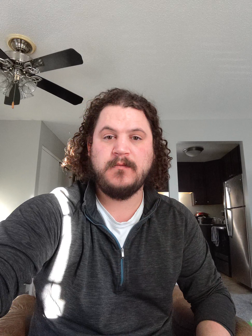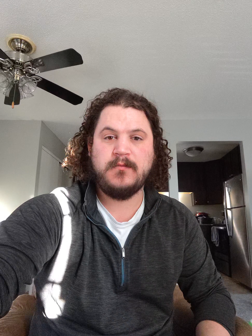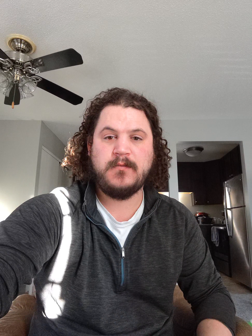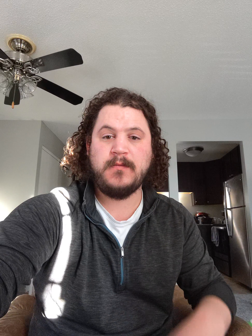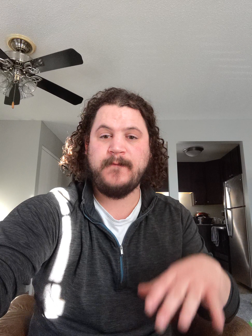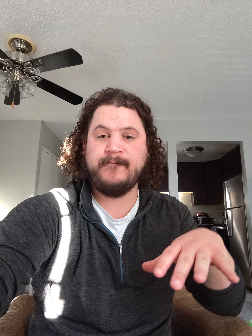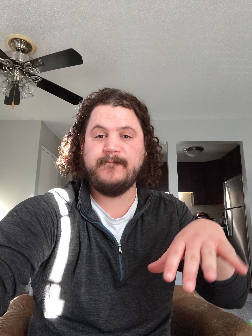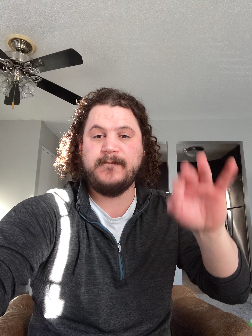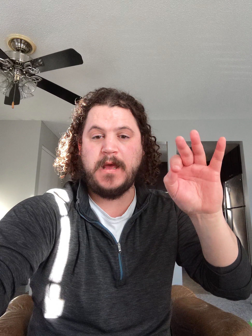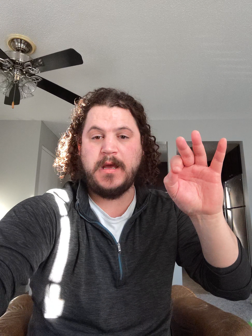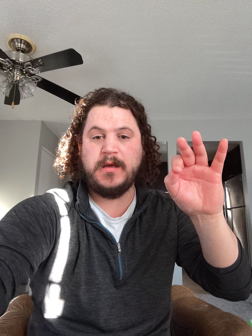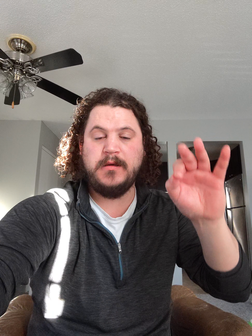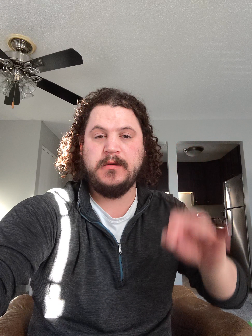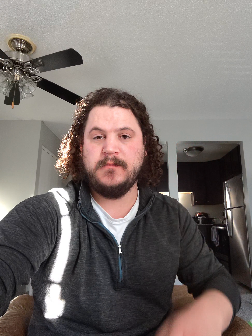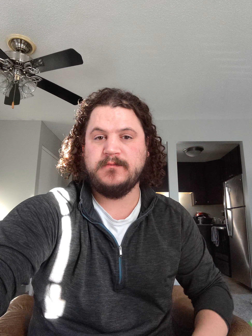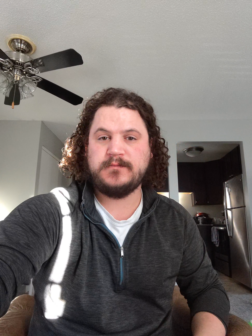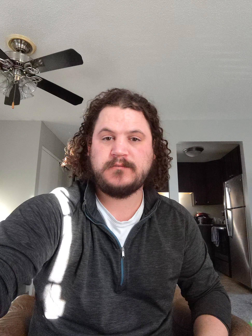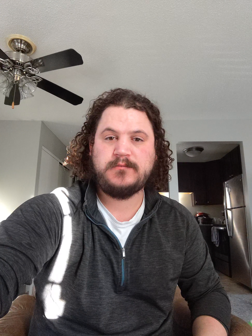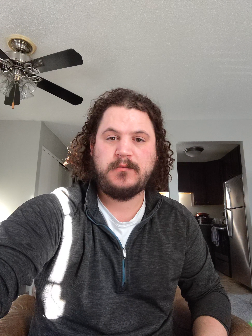find